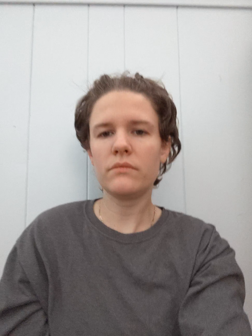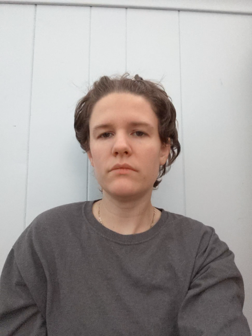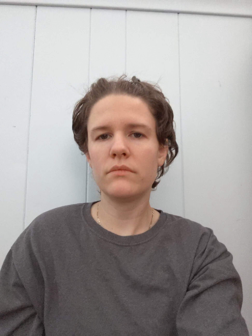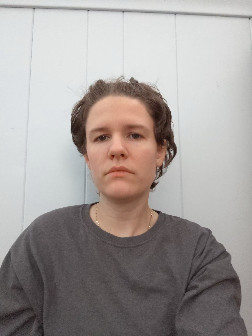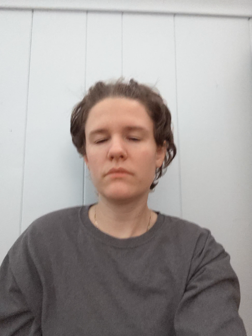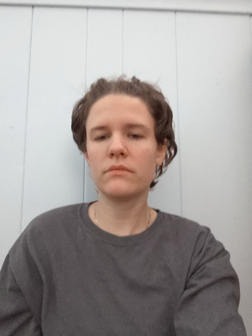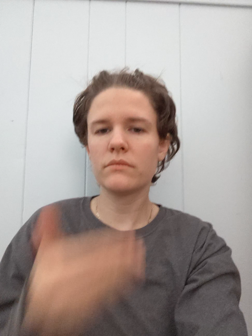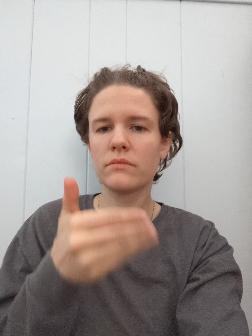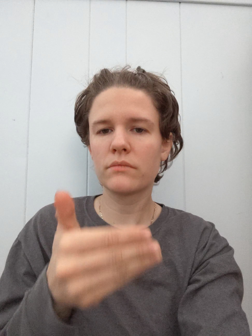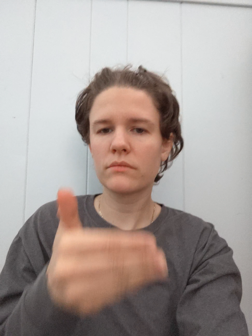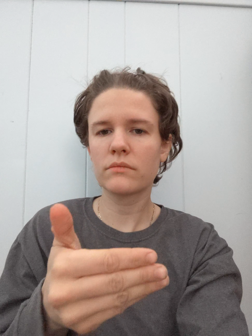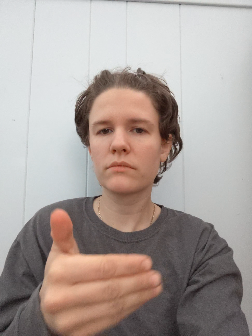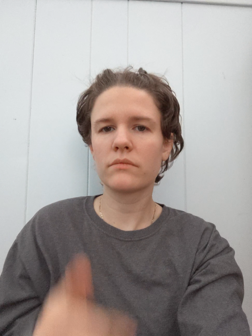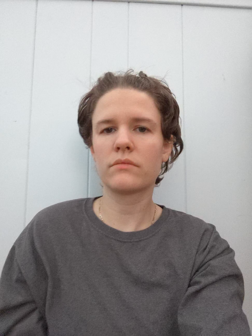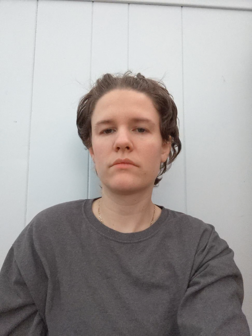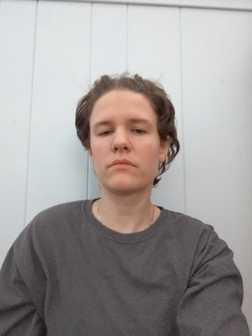close